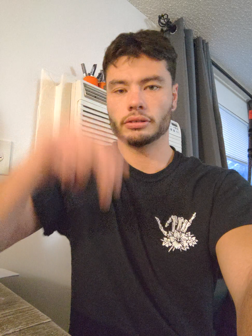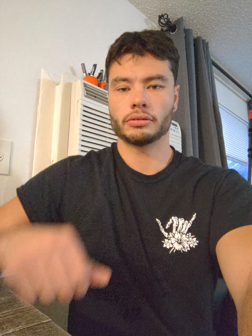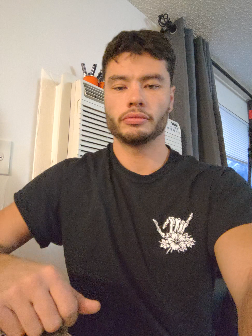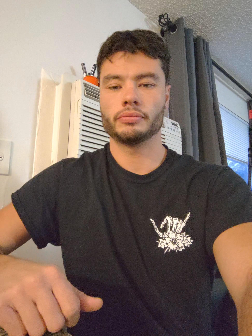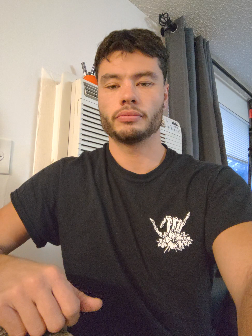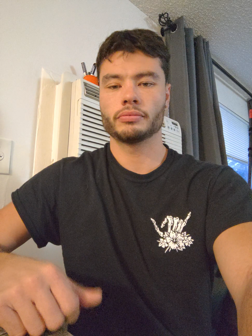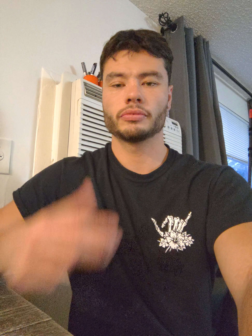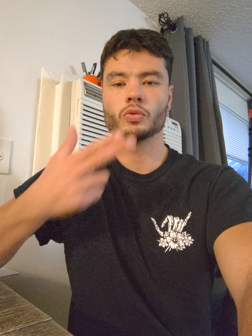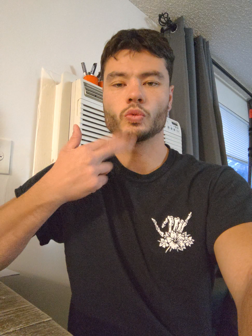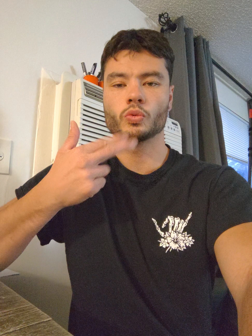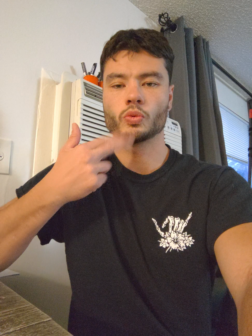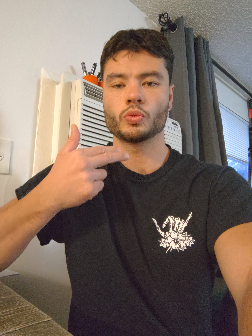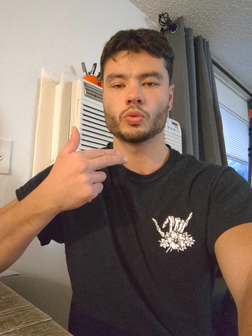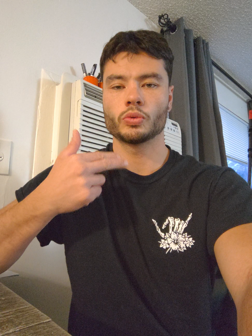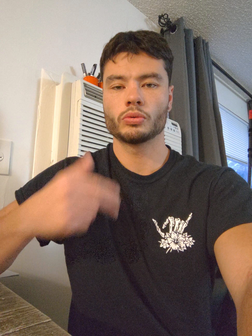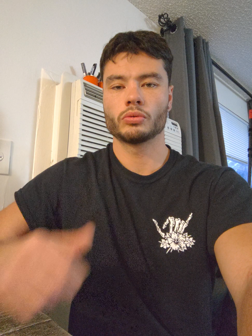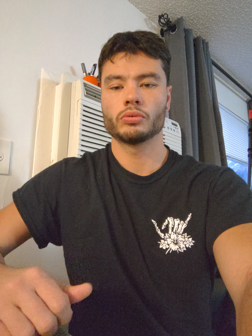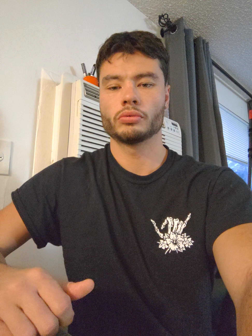cute